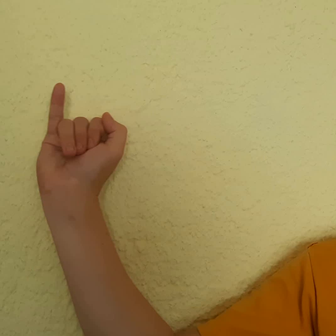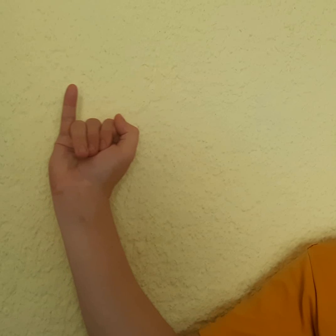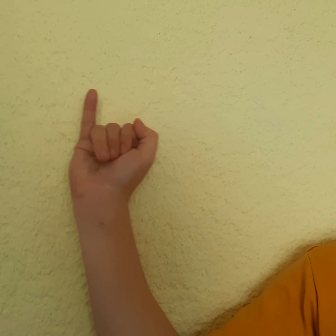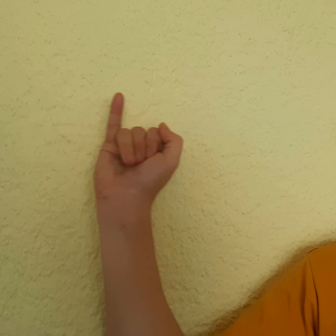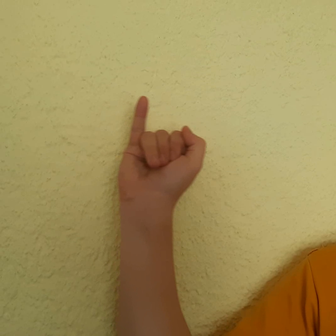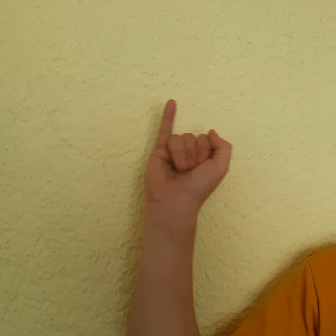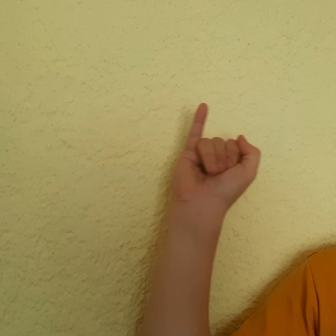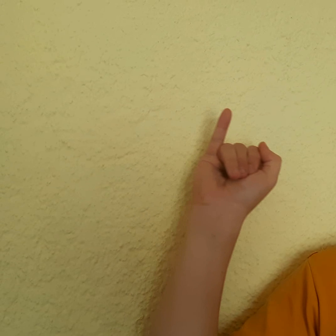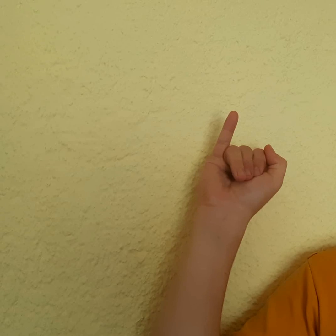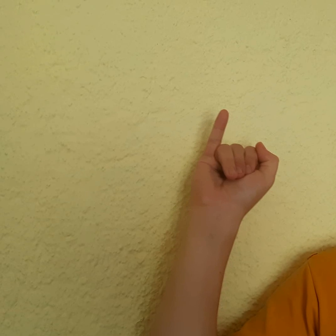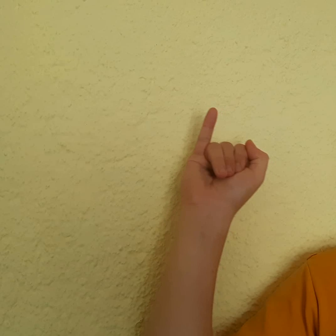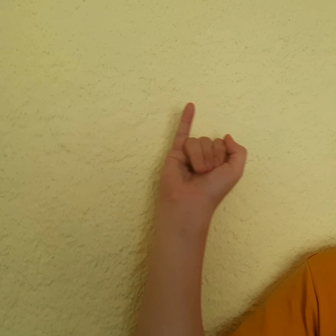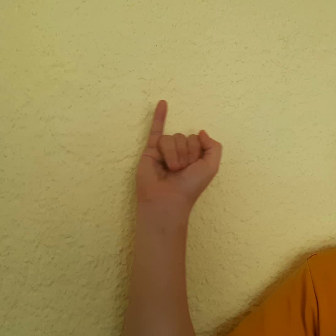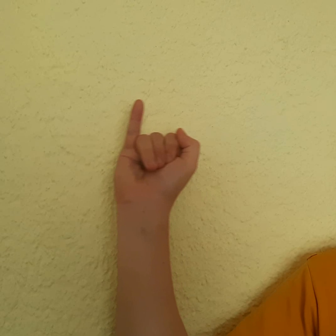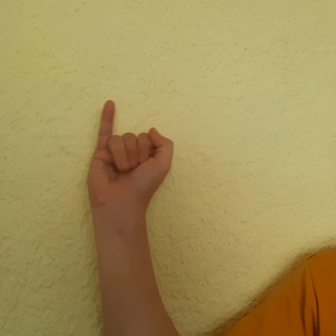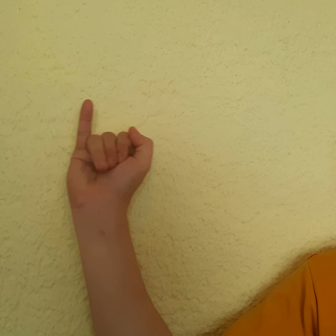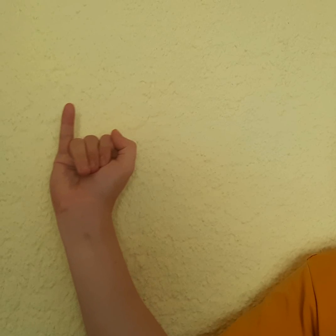Ї